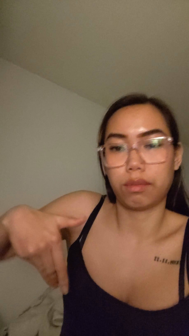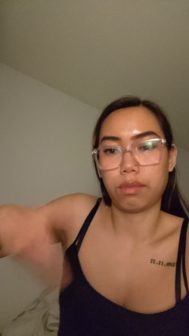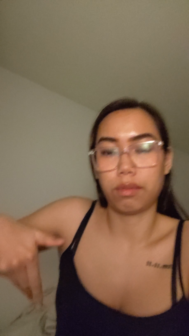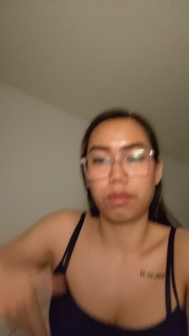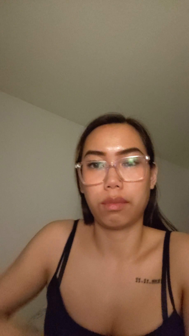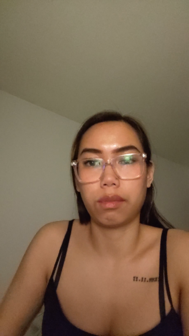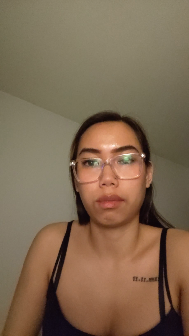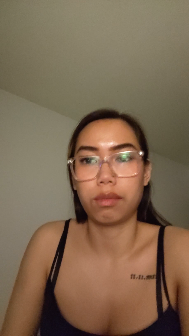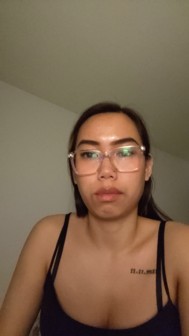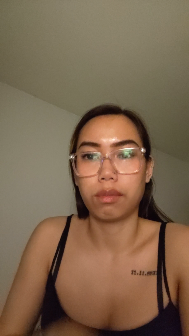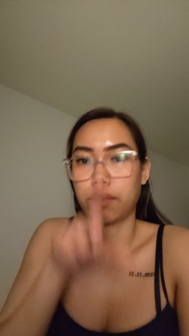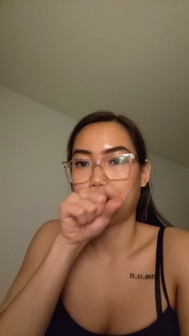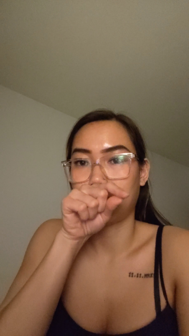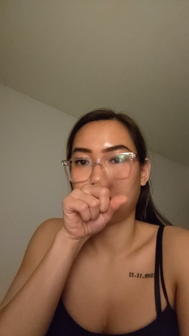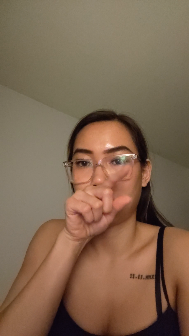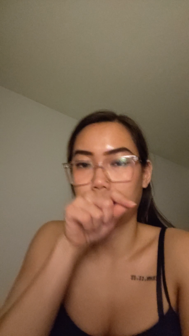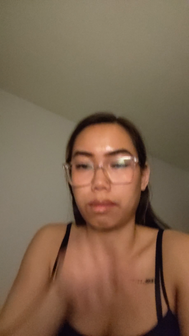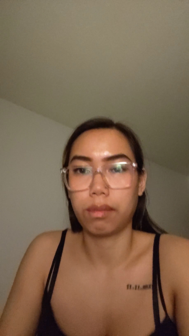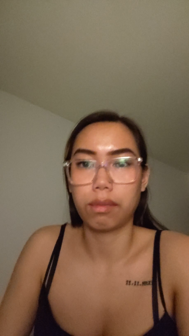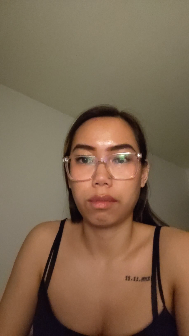chicken